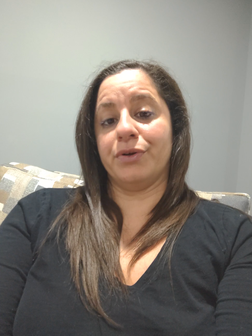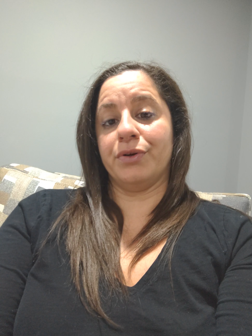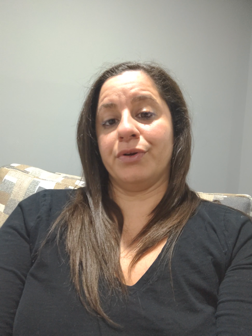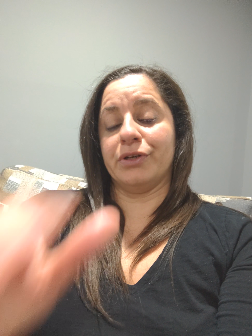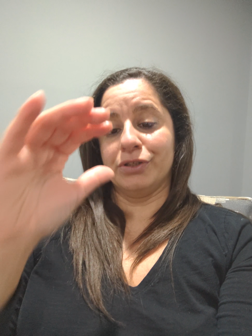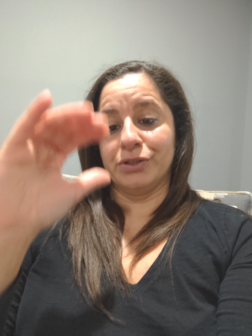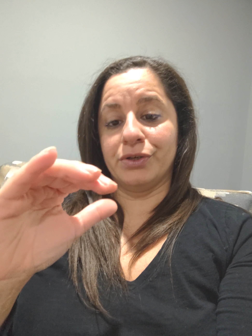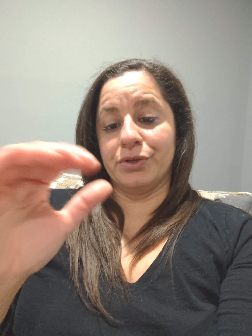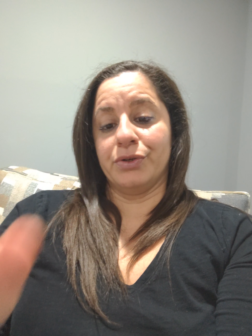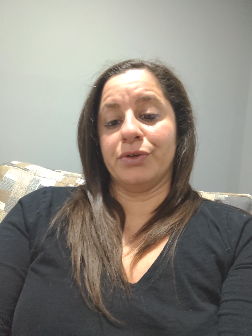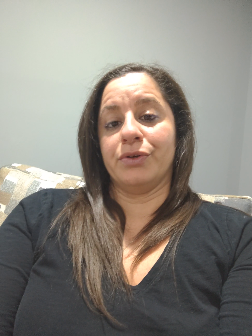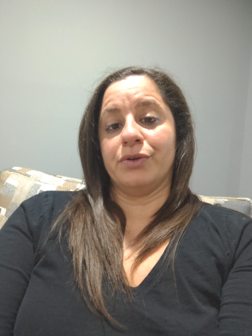child